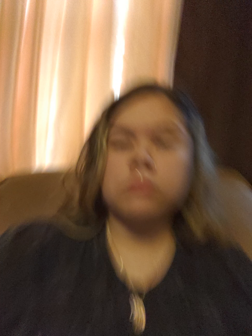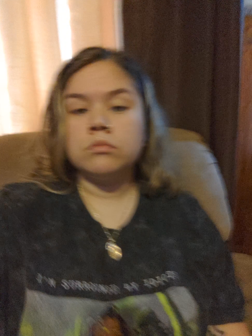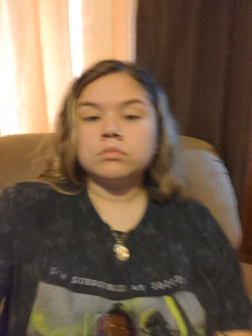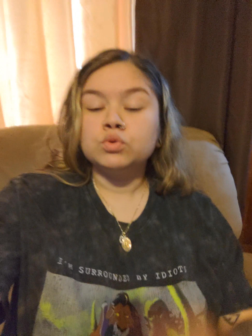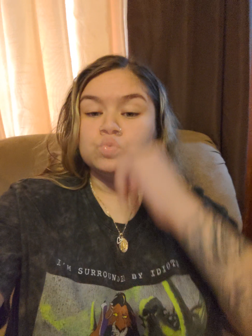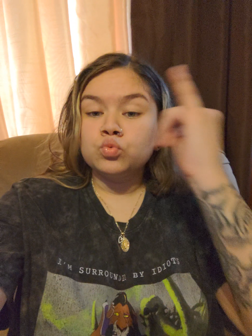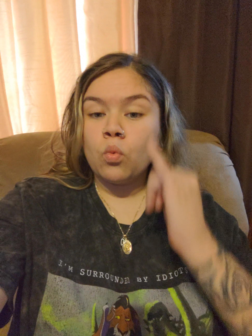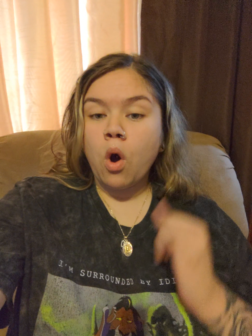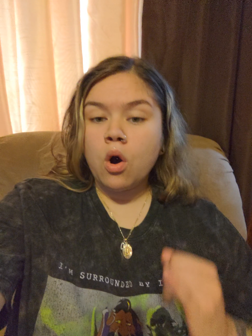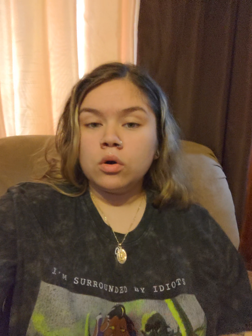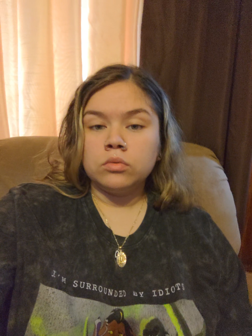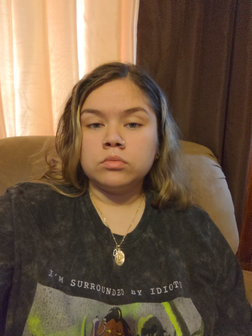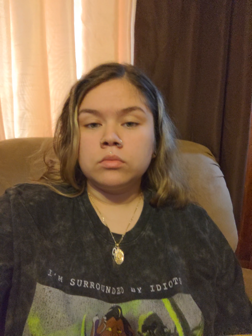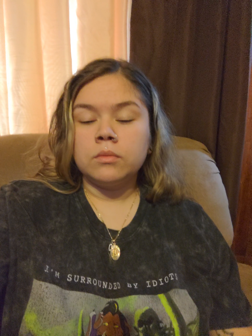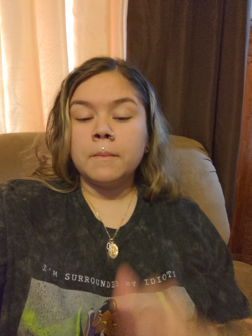draw